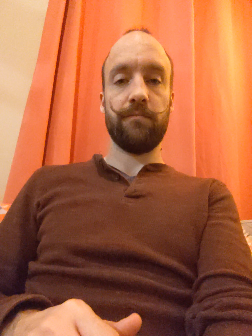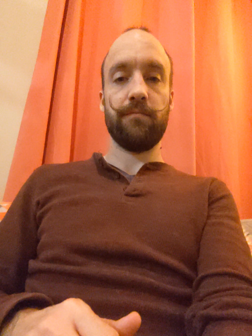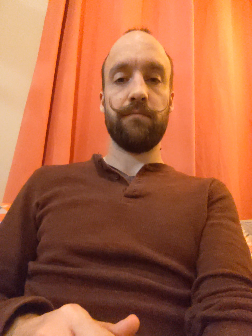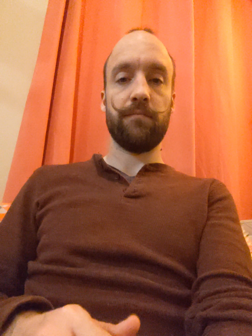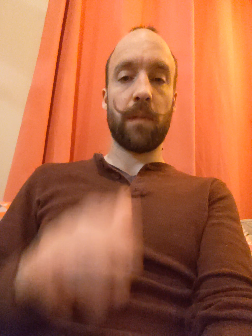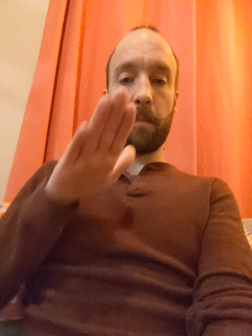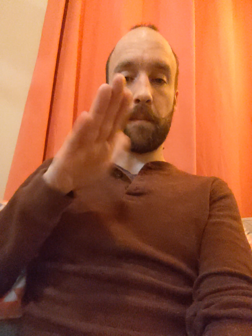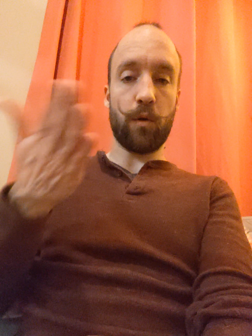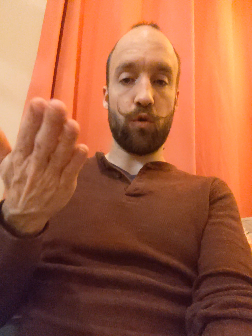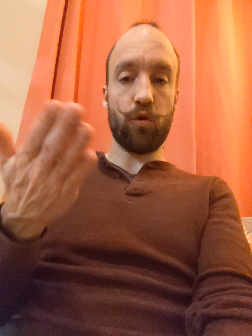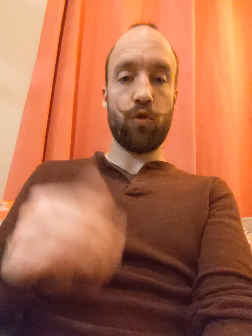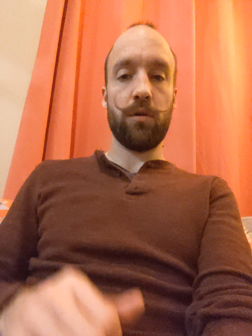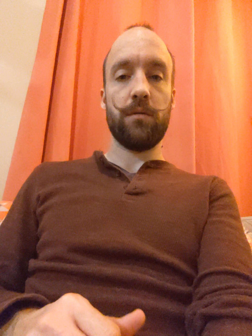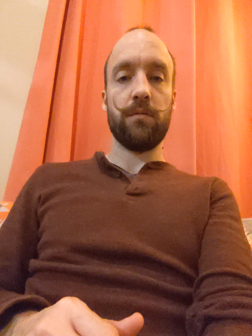book